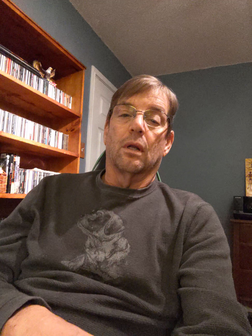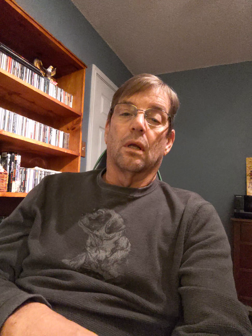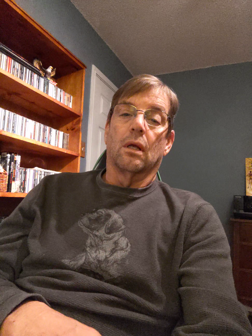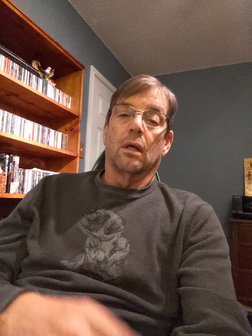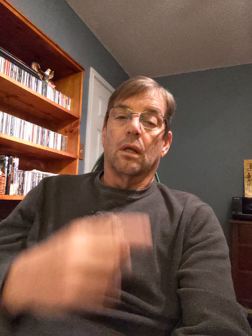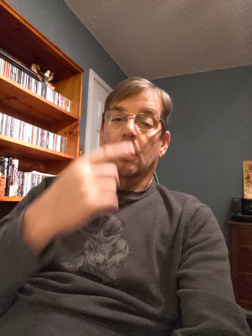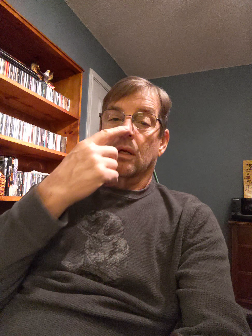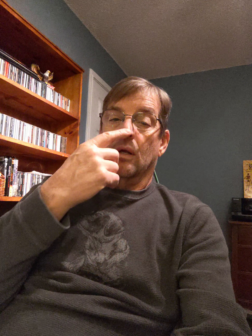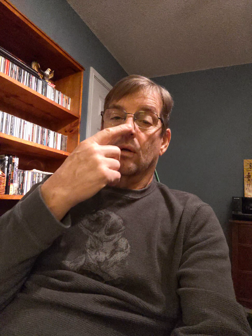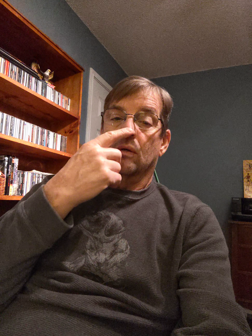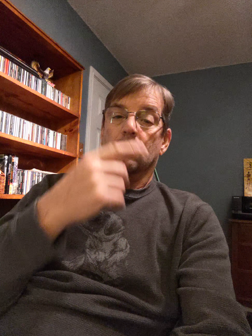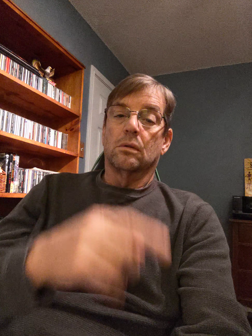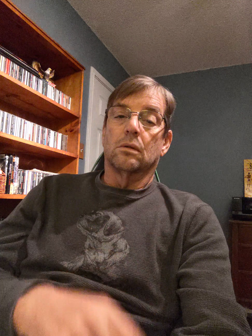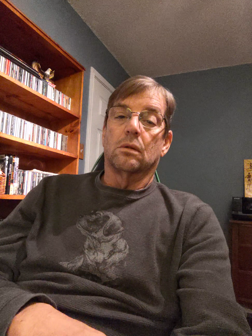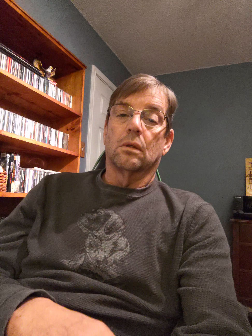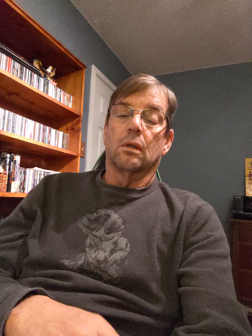nose